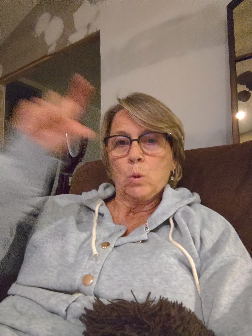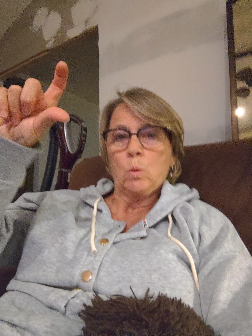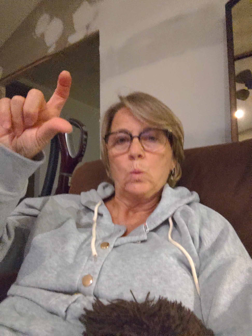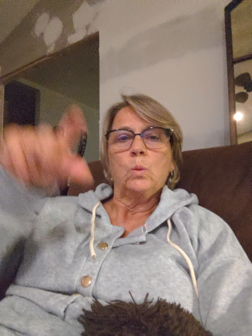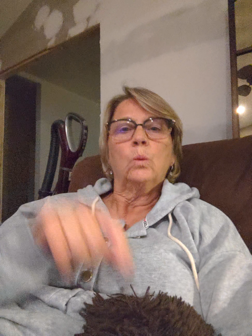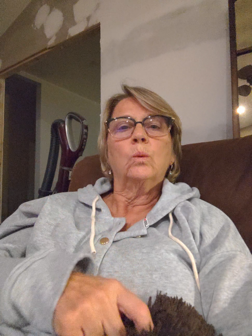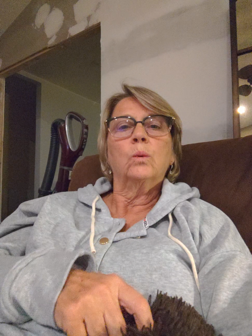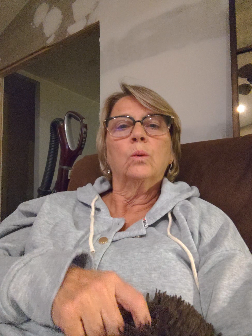moon